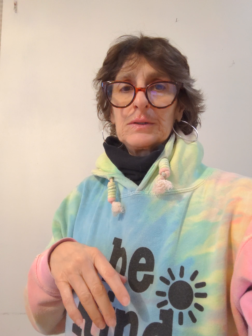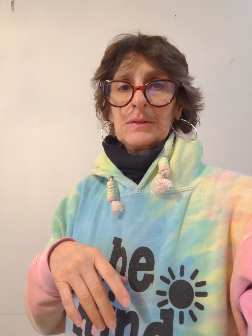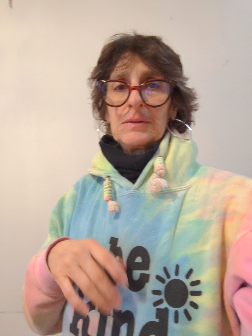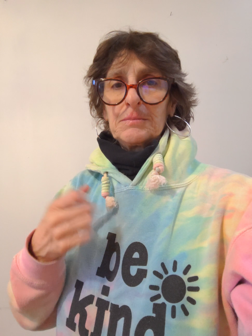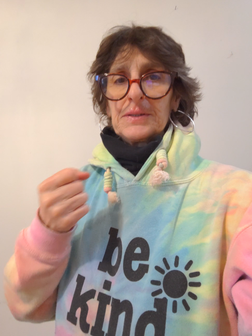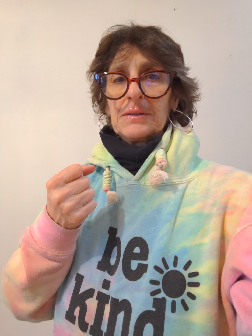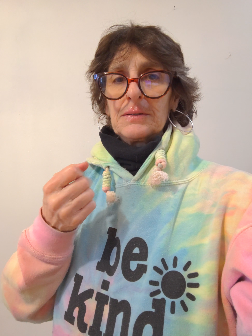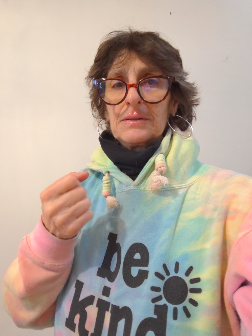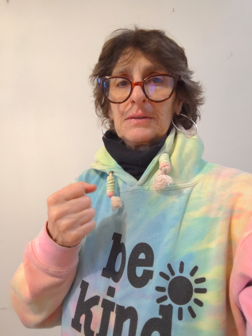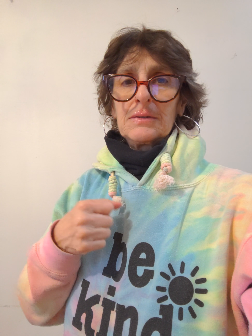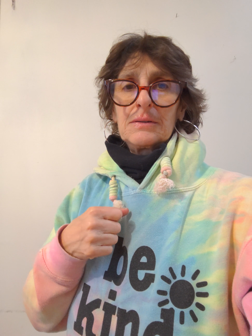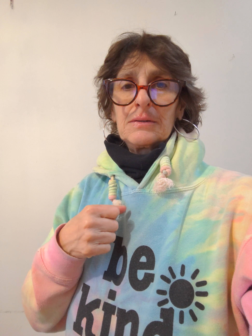milk